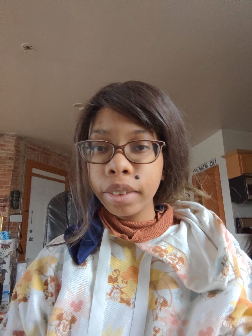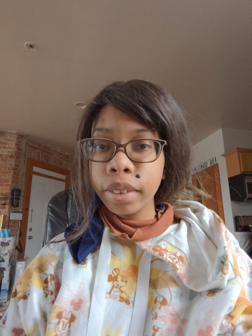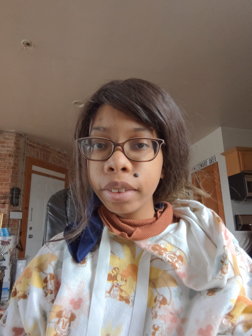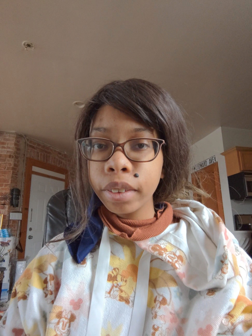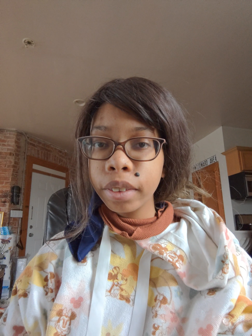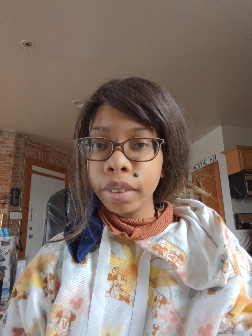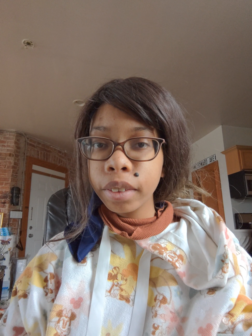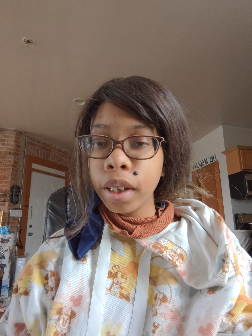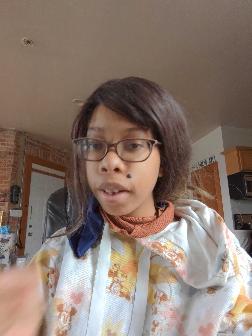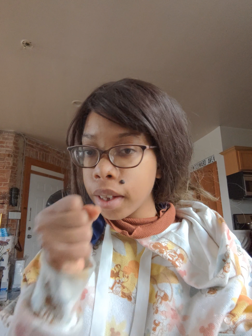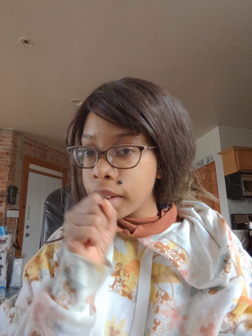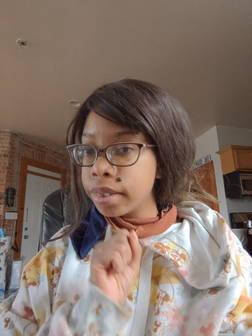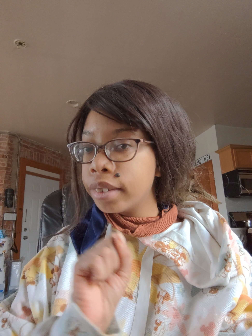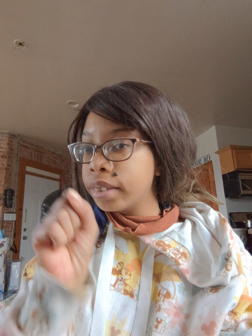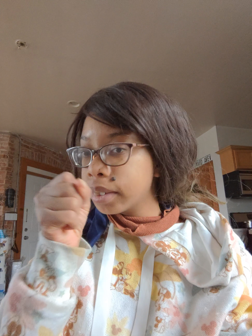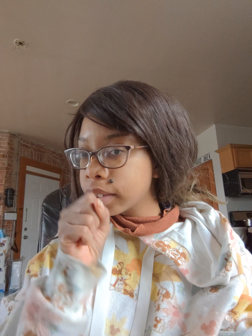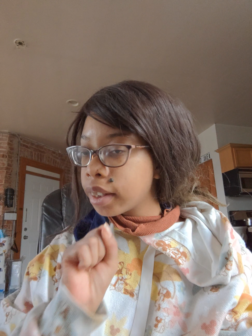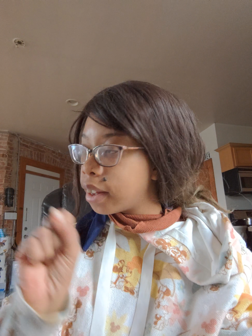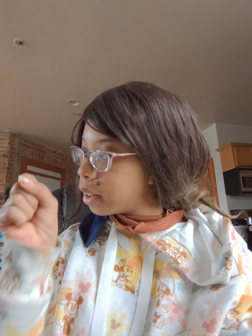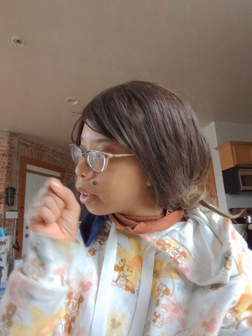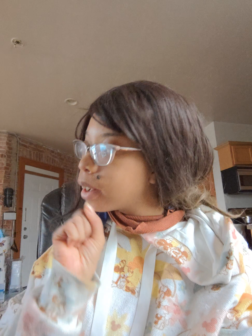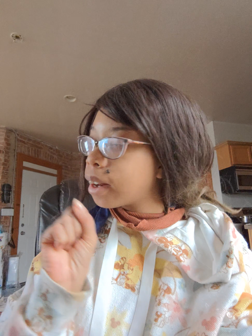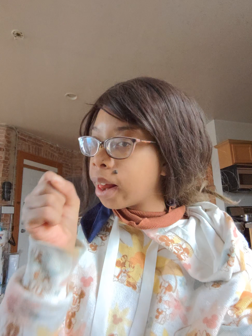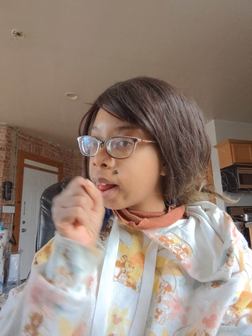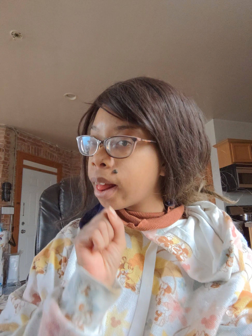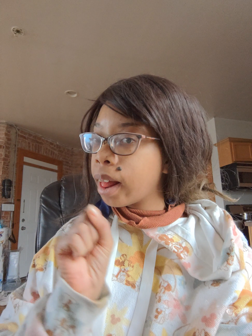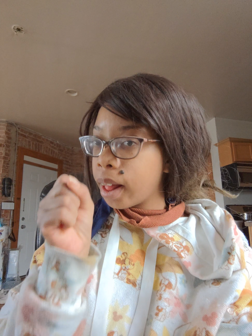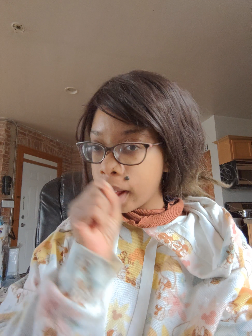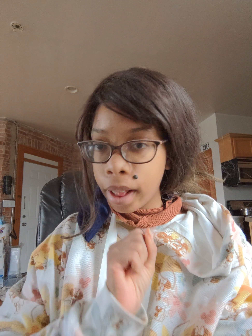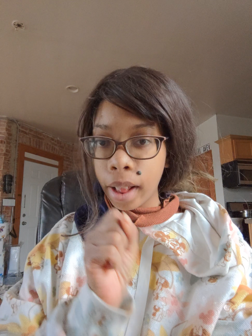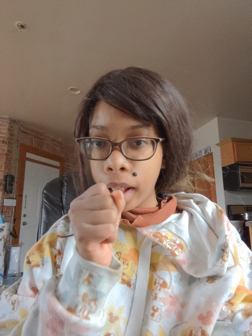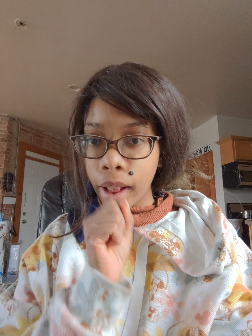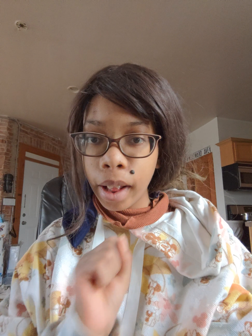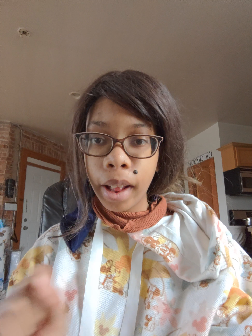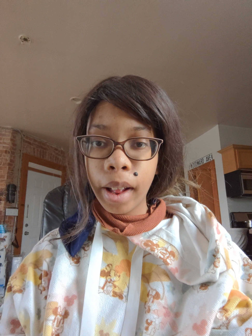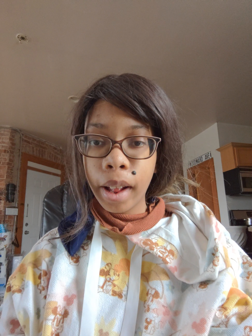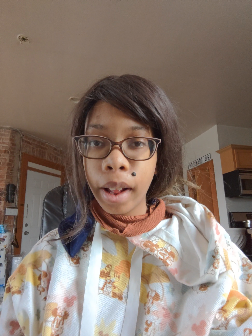ice cream